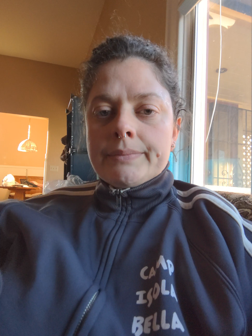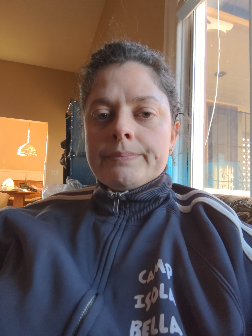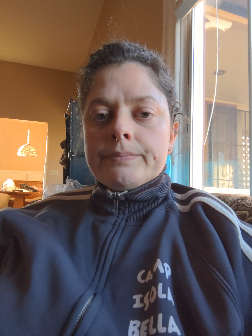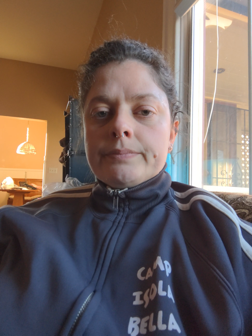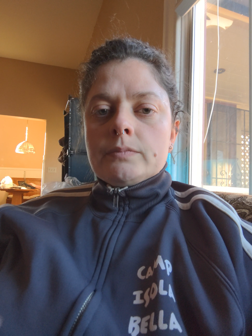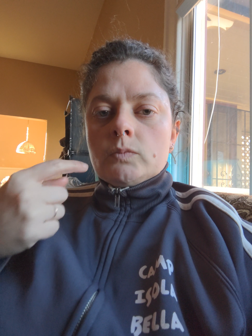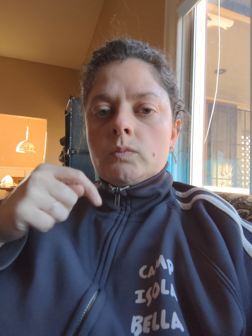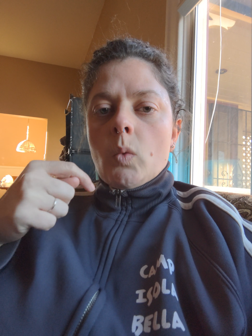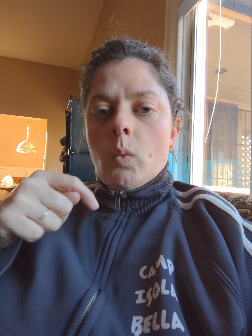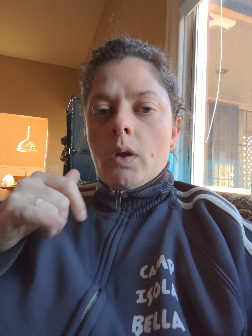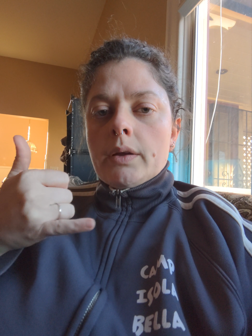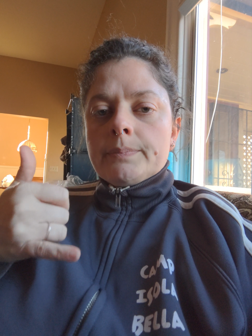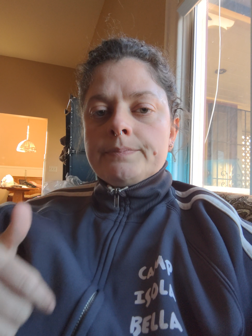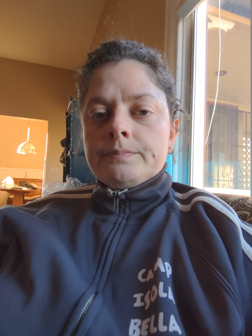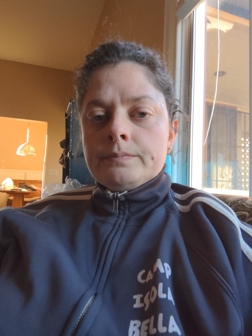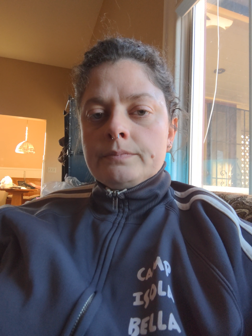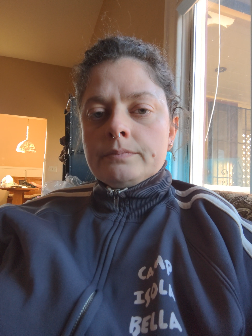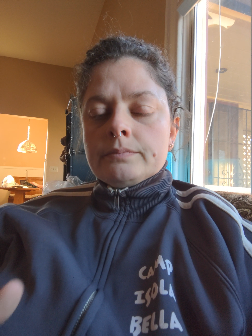toy